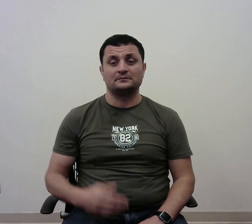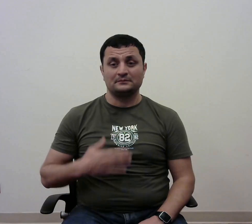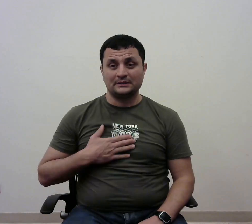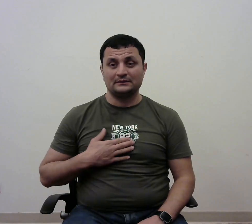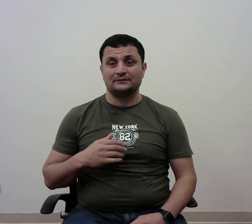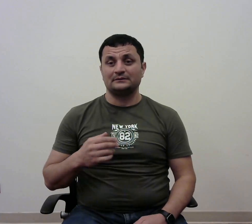mən